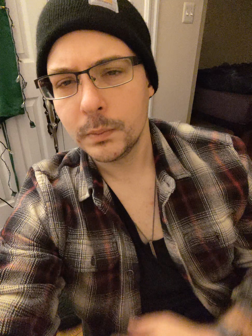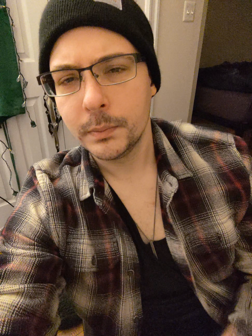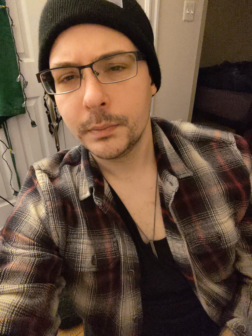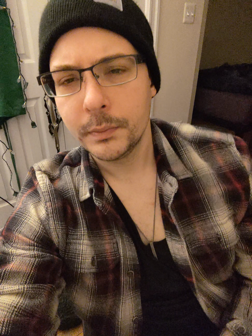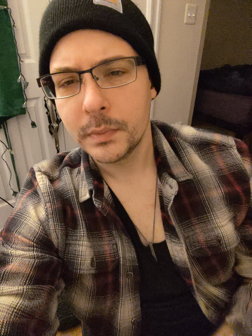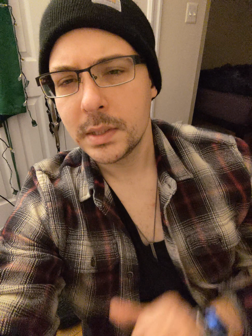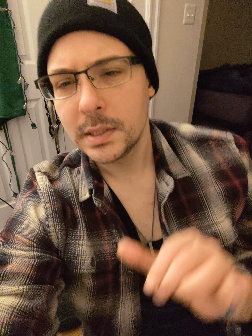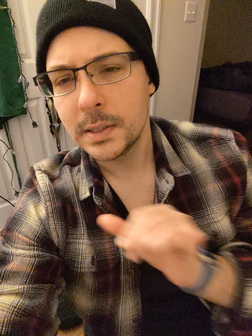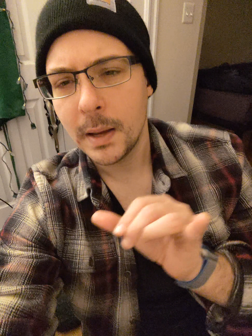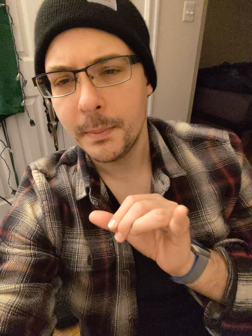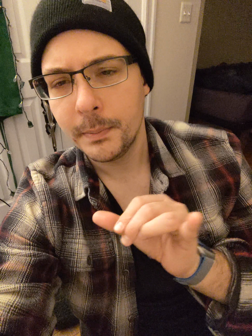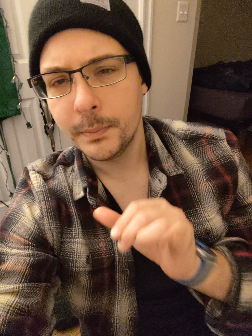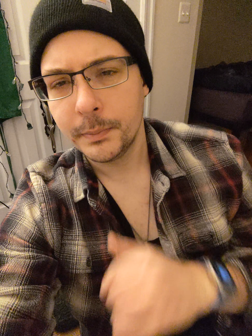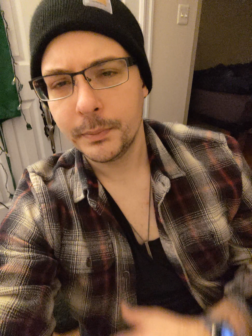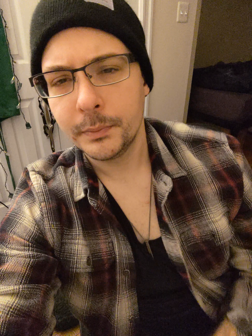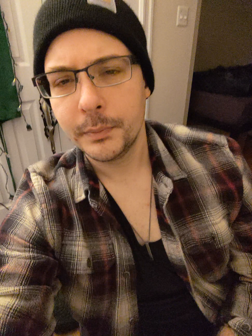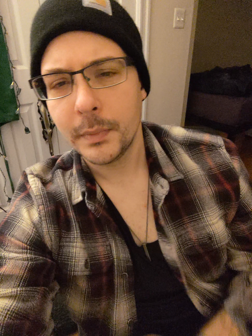same